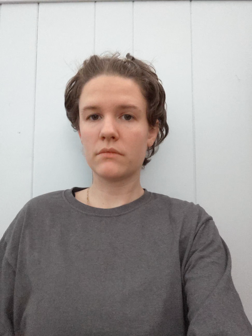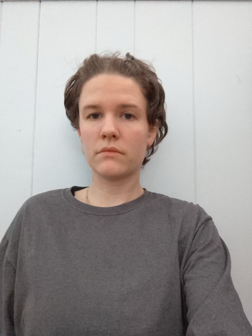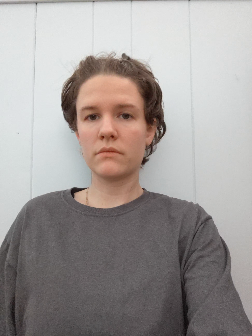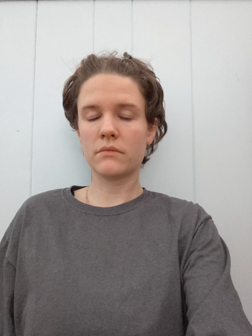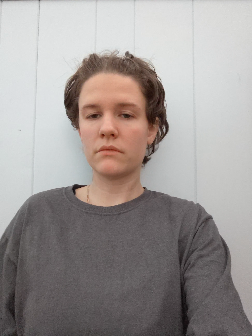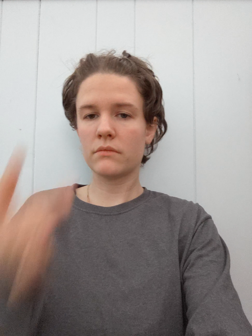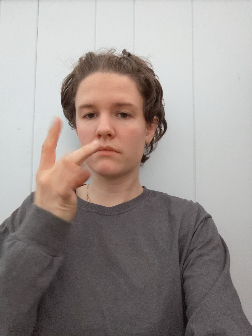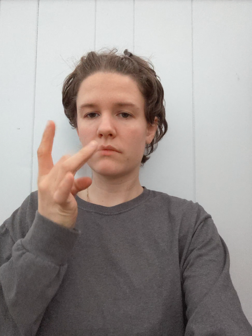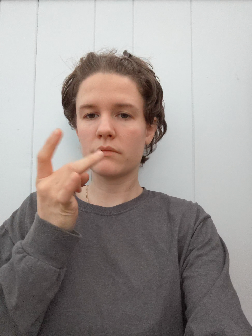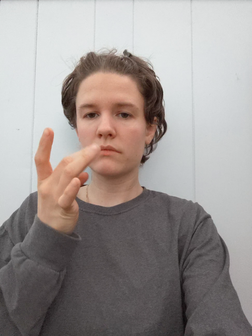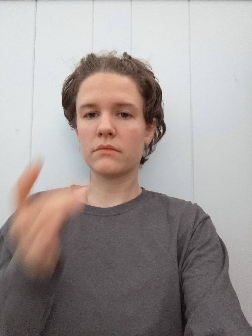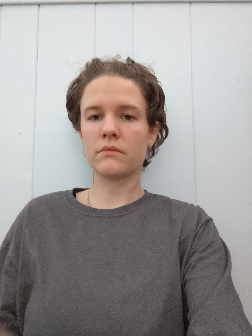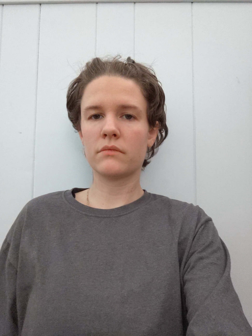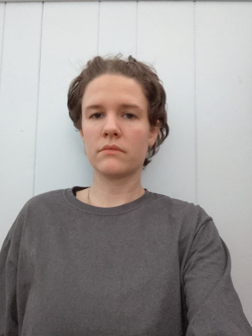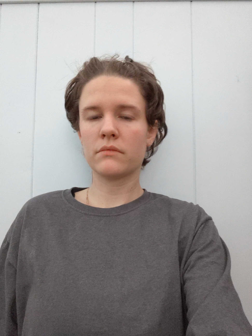snack